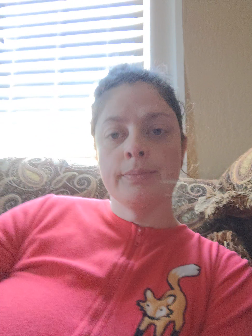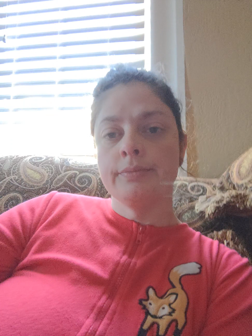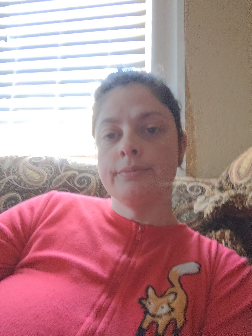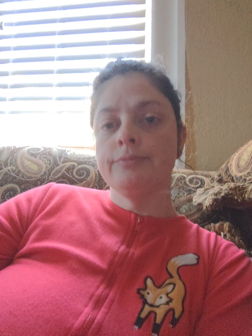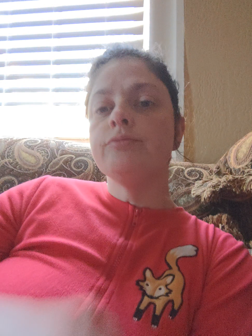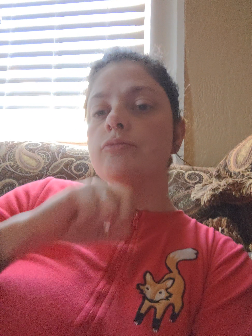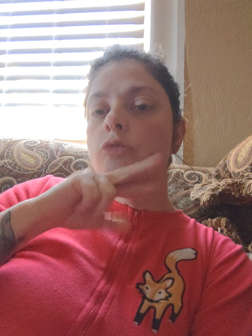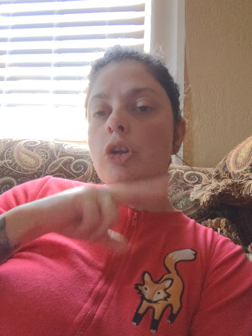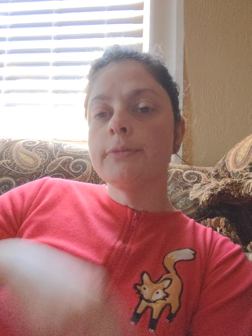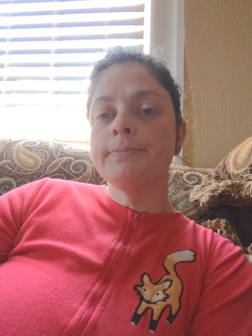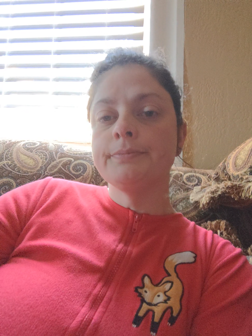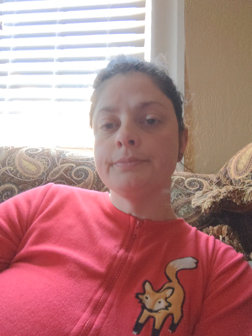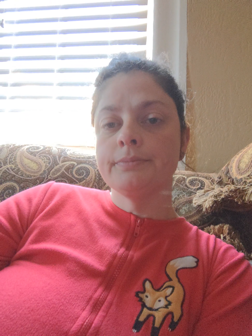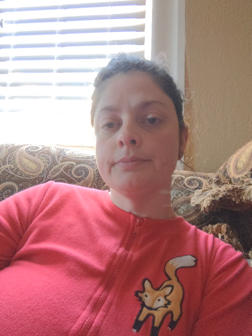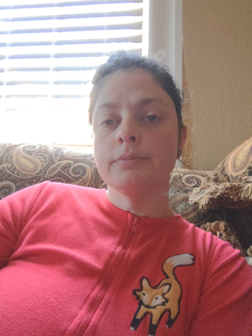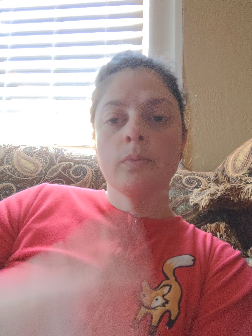frog